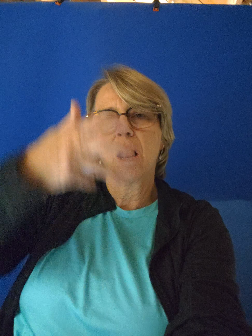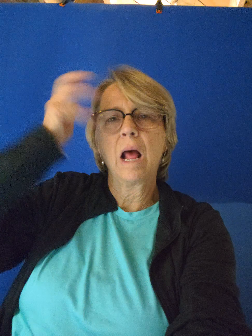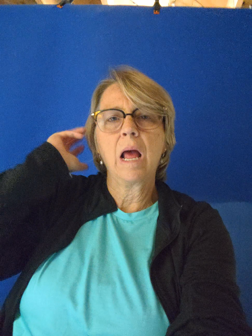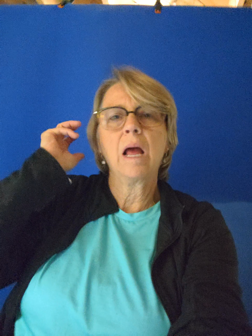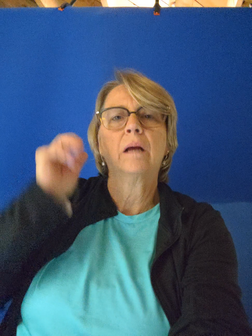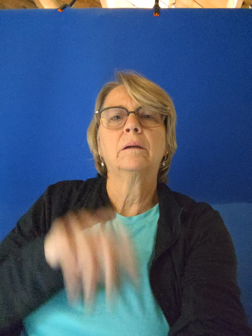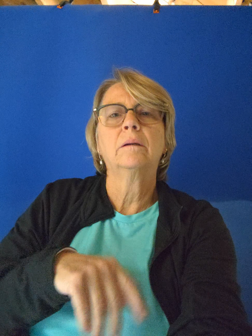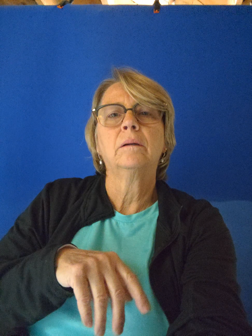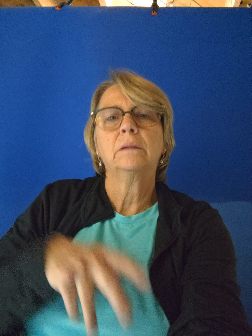lion